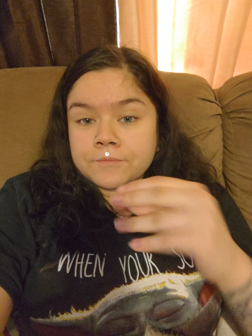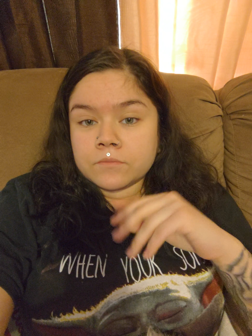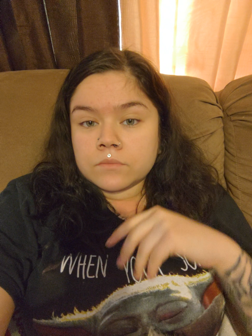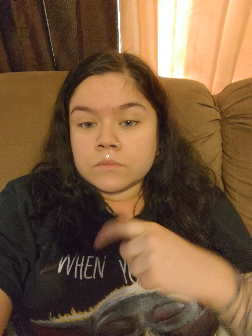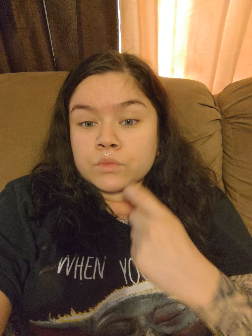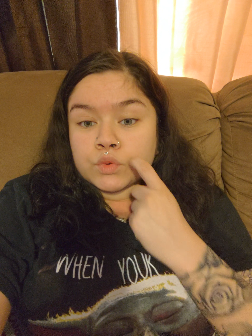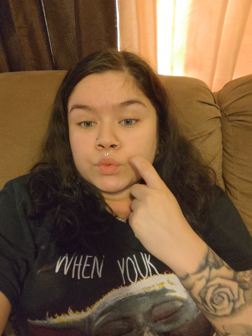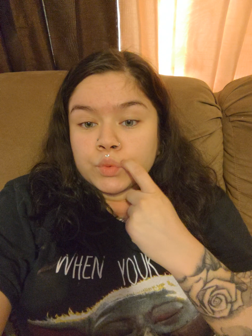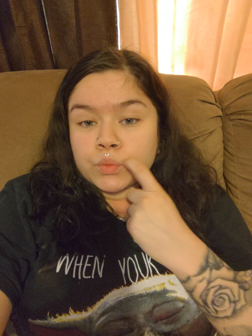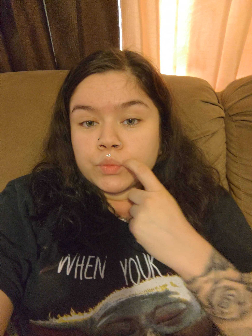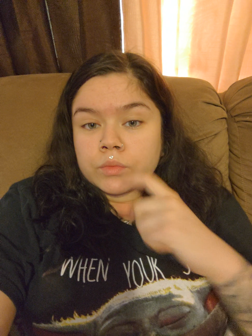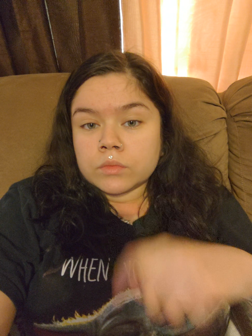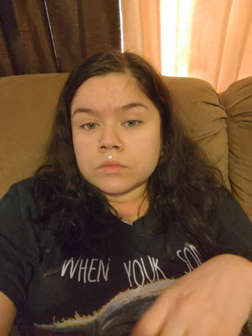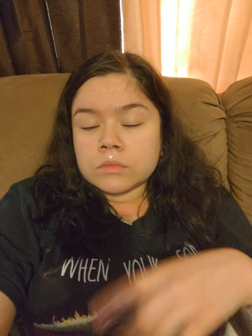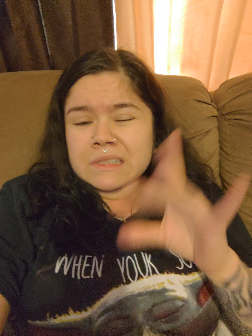tooth